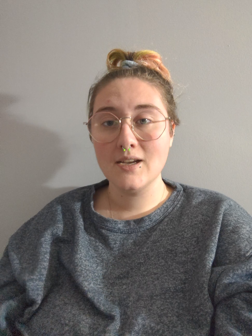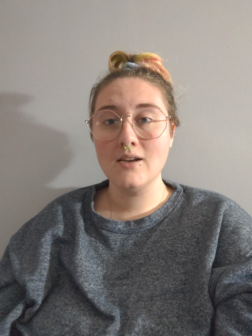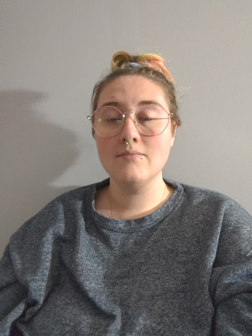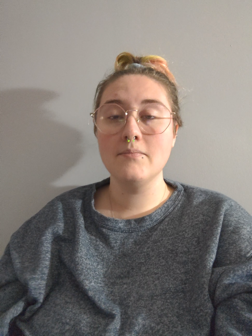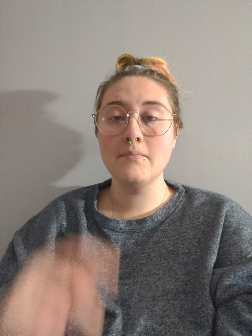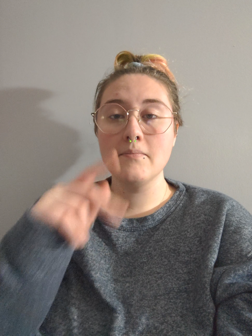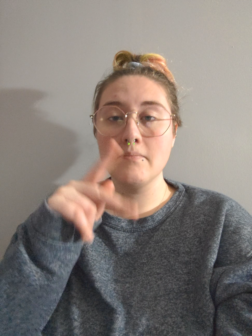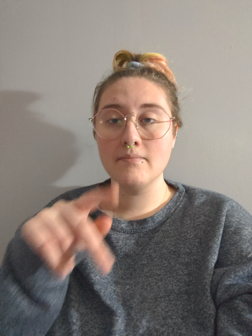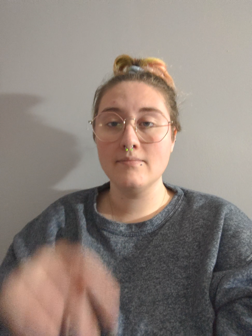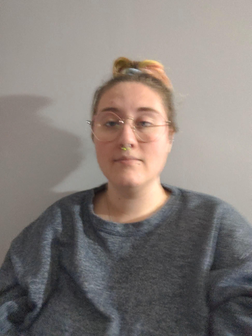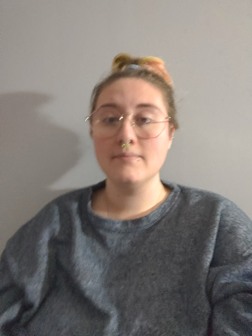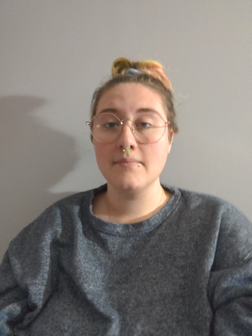pen